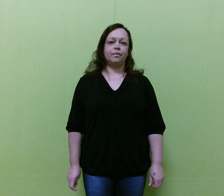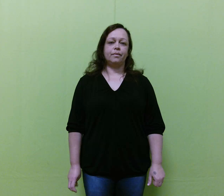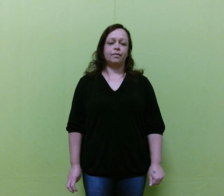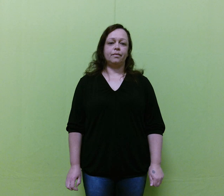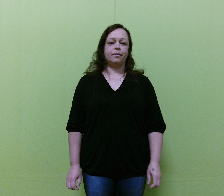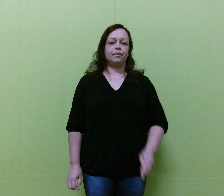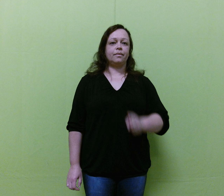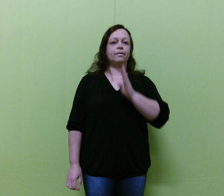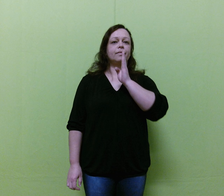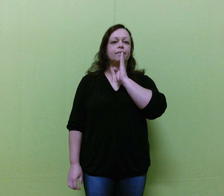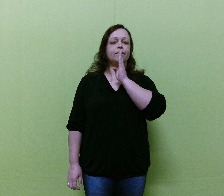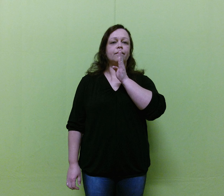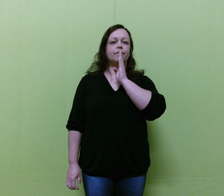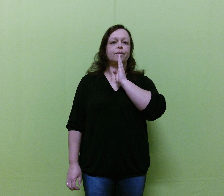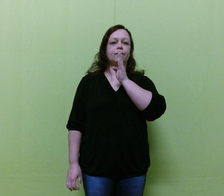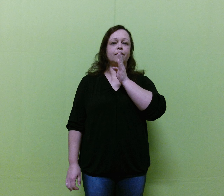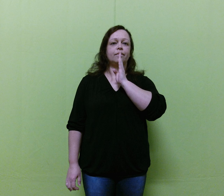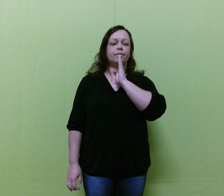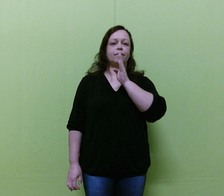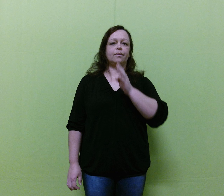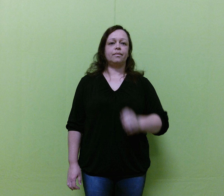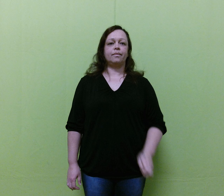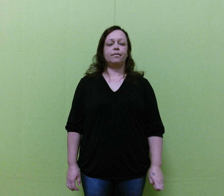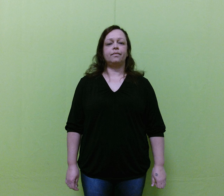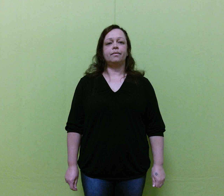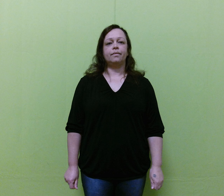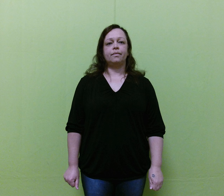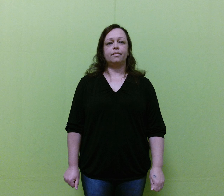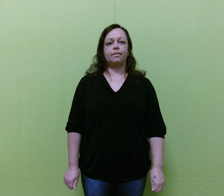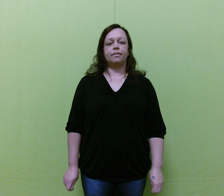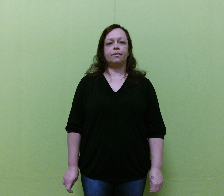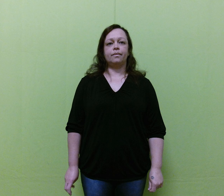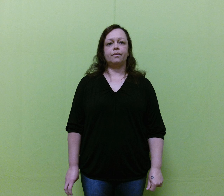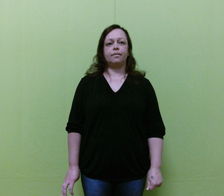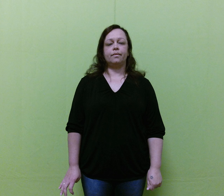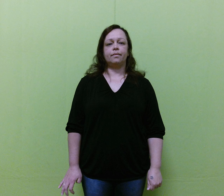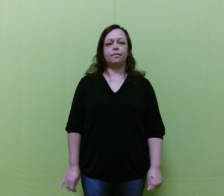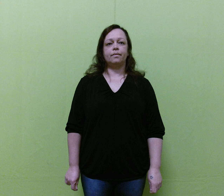conhecer